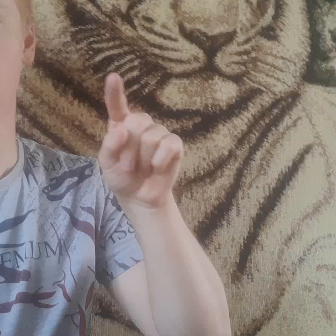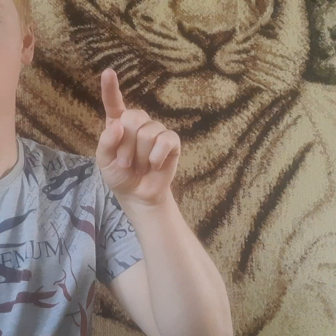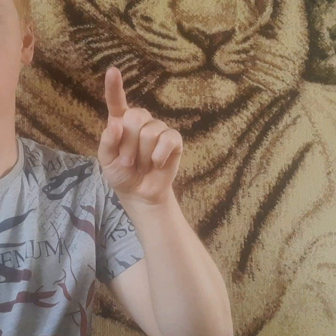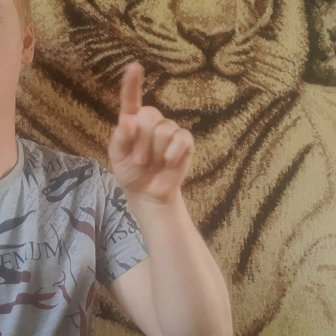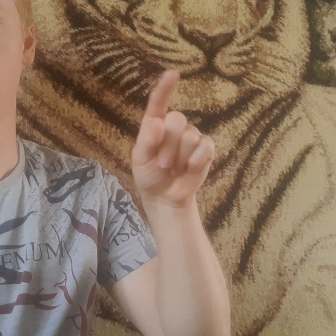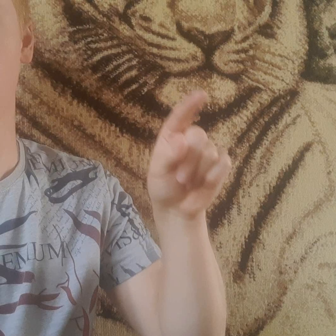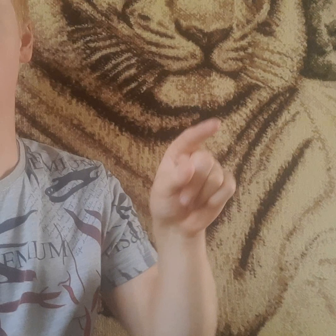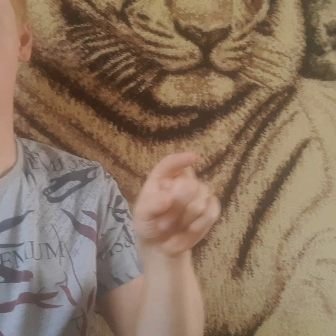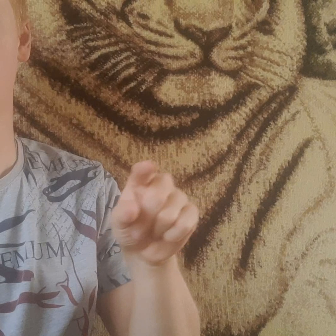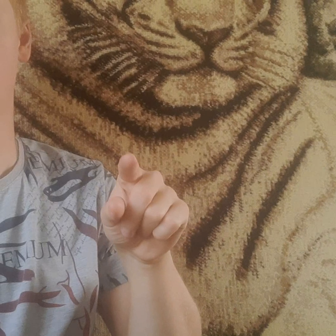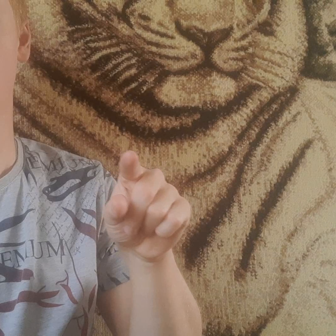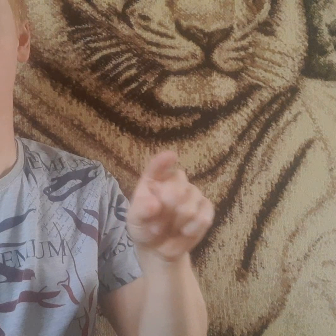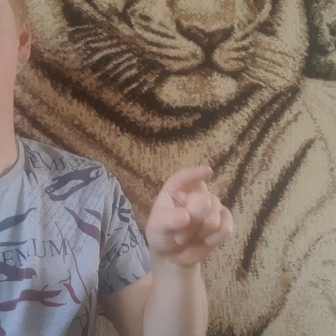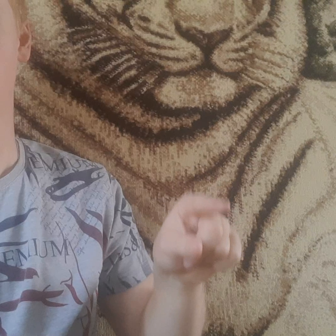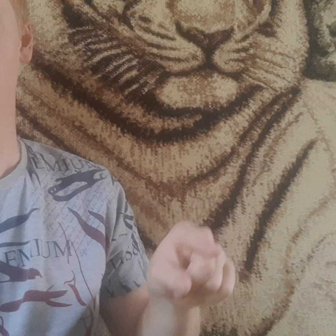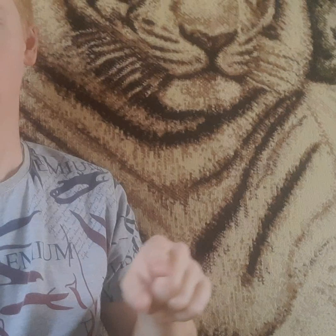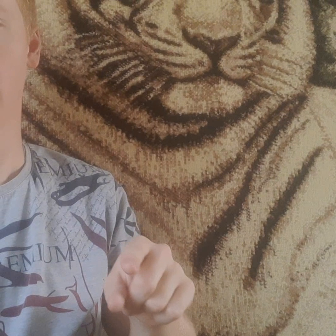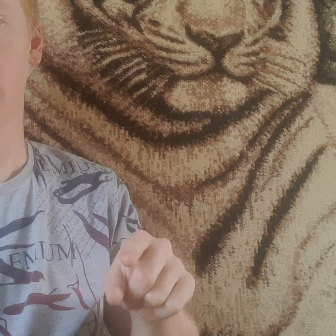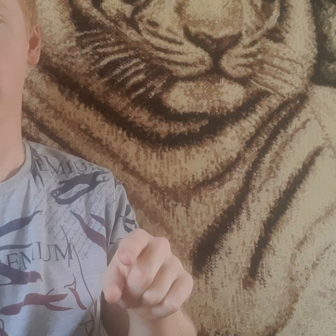З